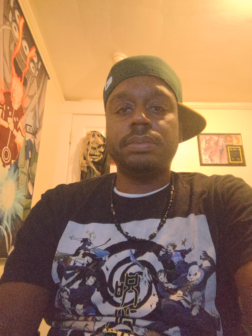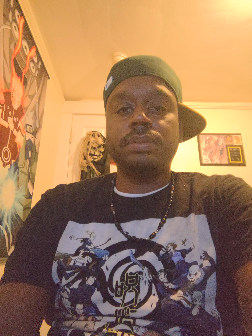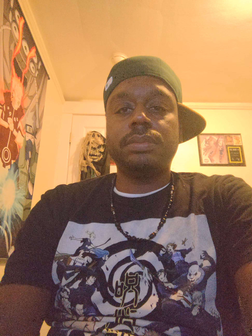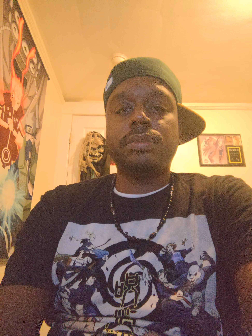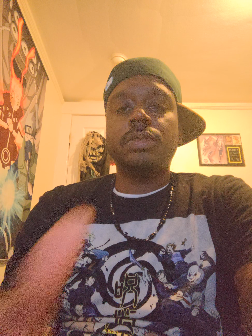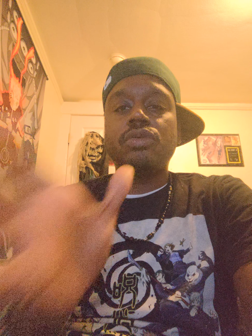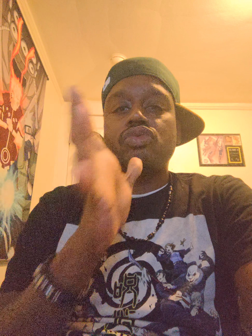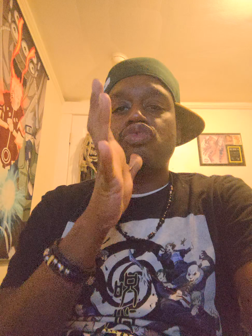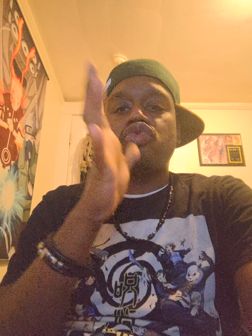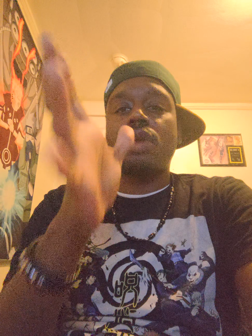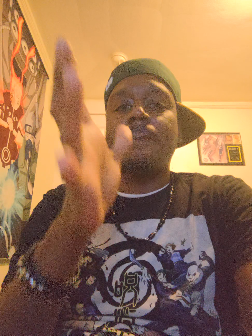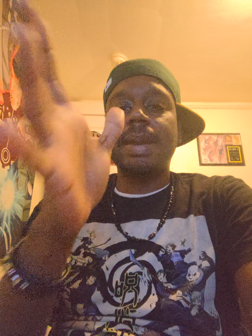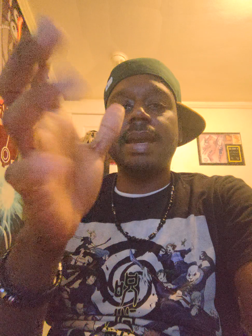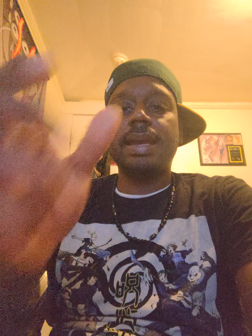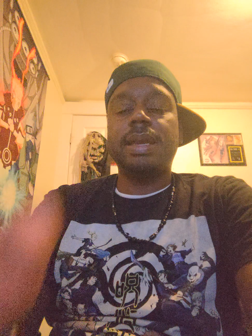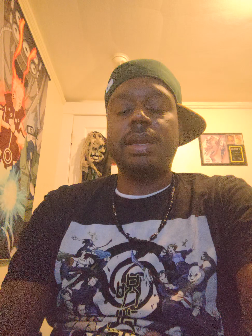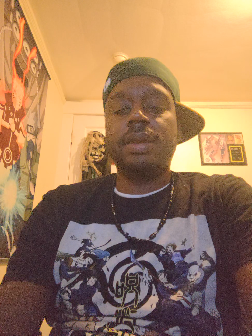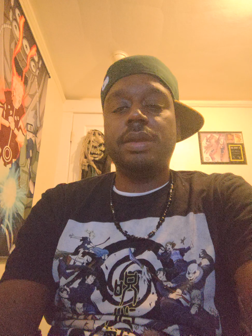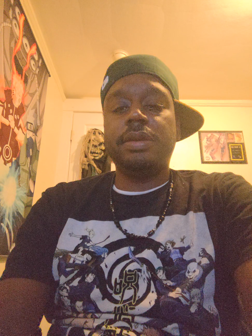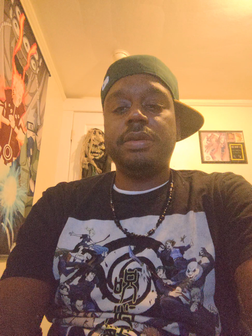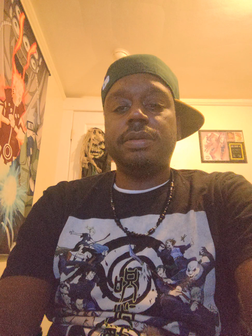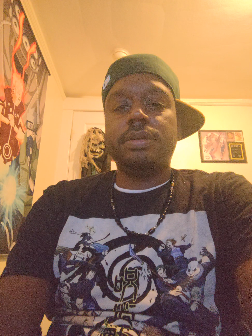grandma